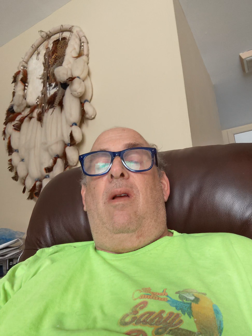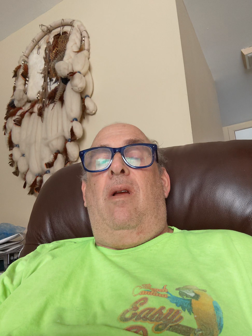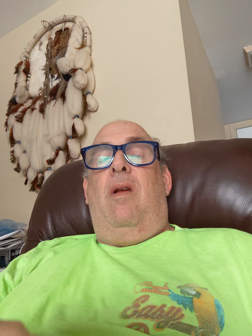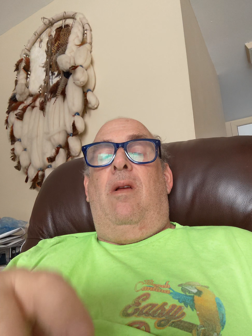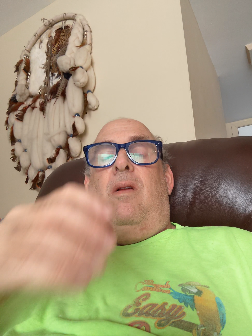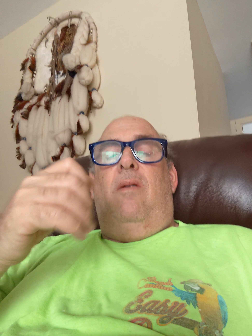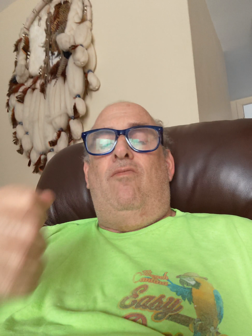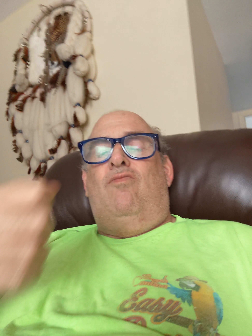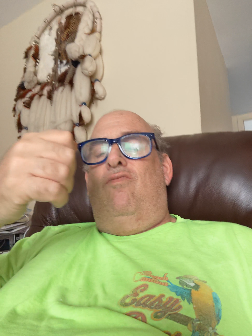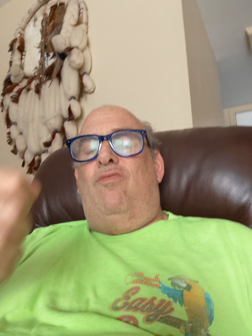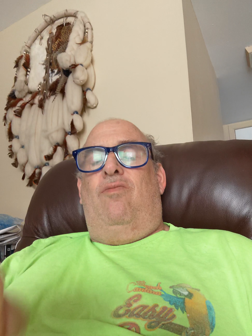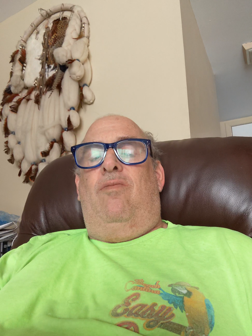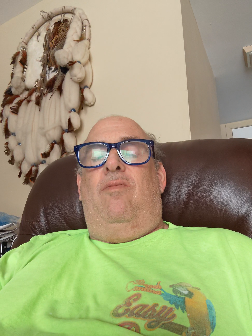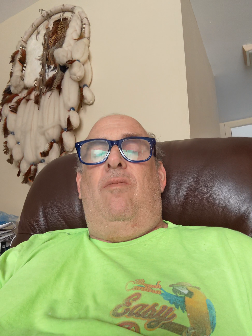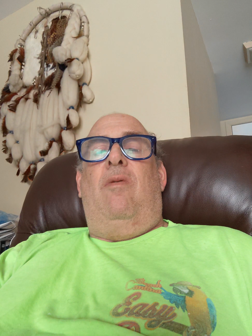car